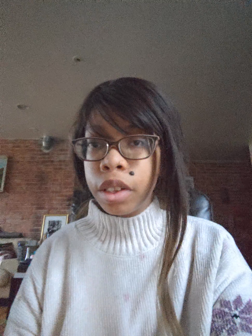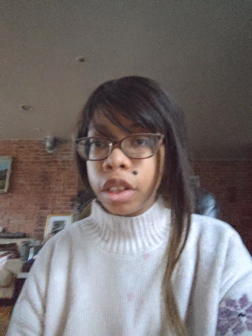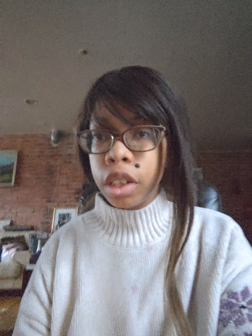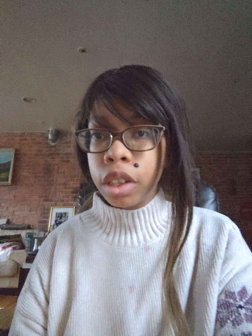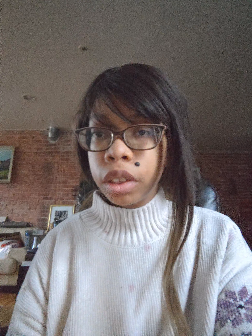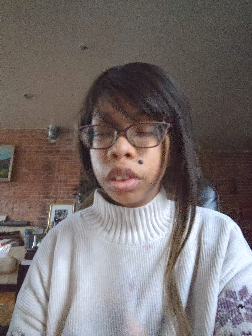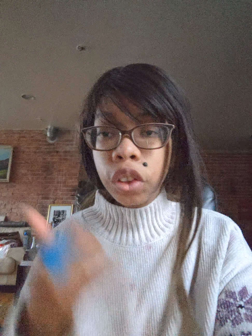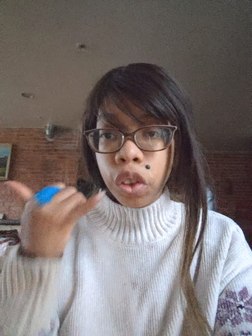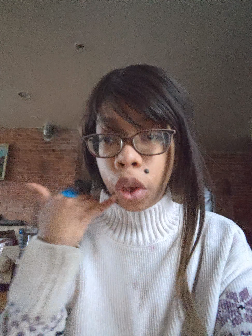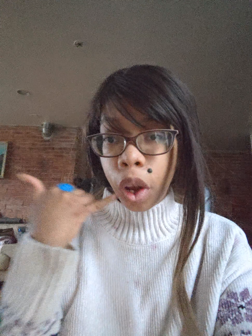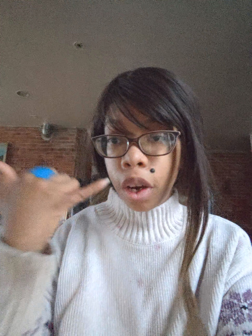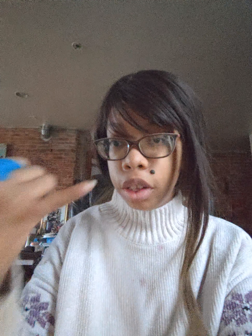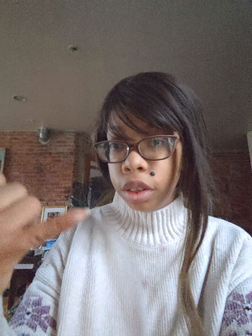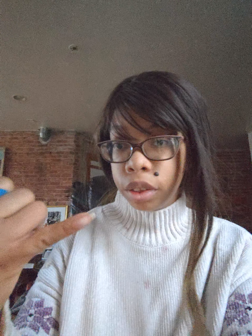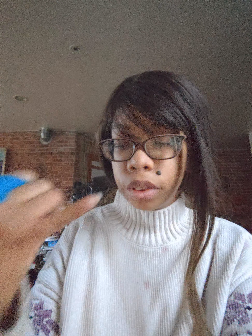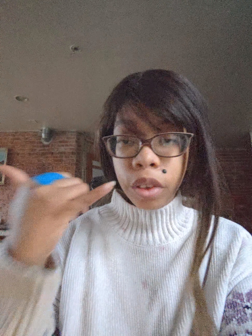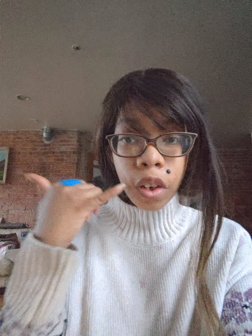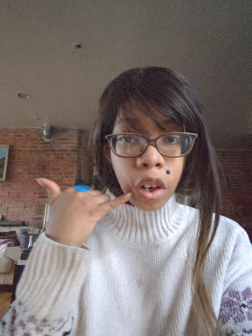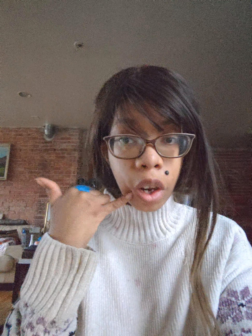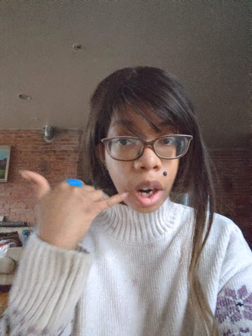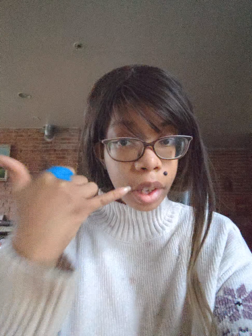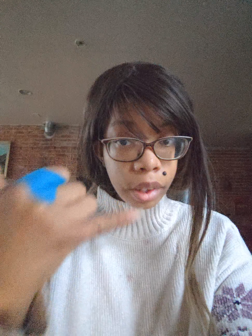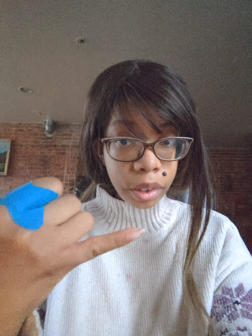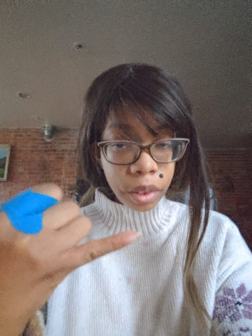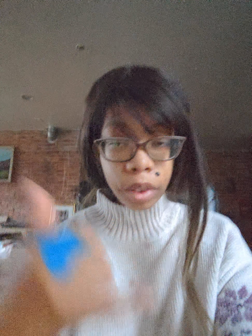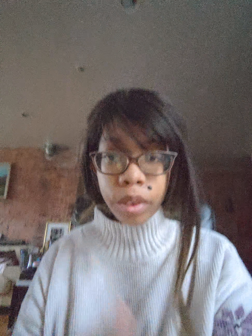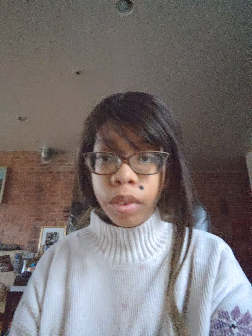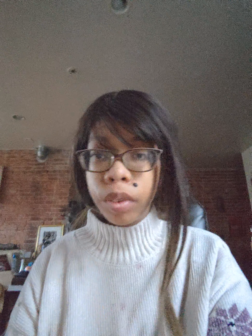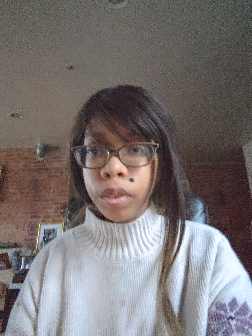call on the phone